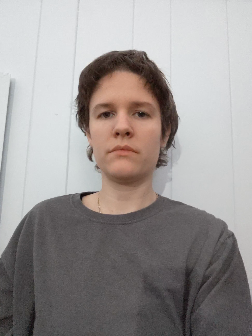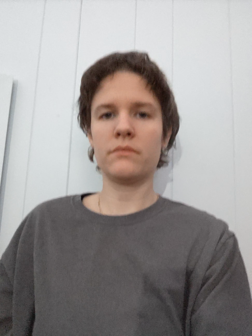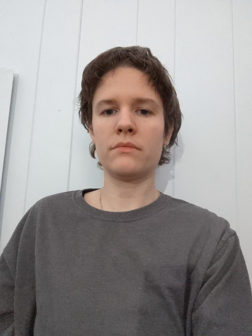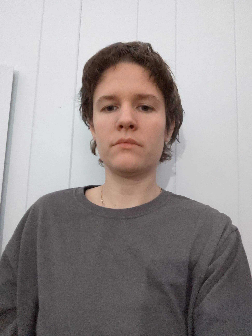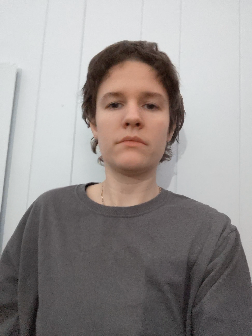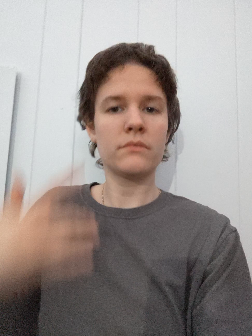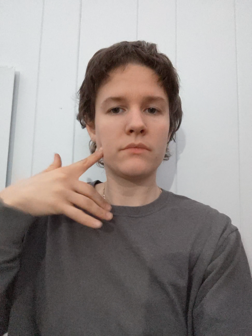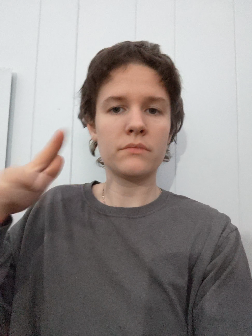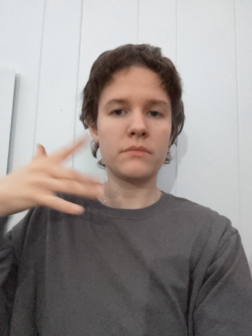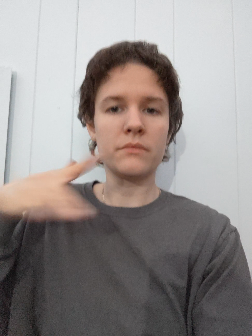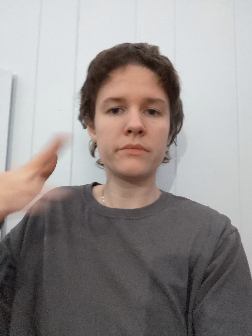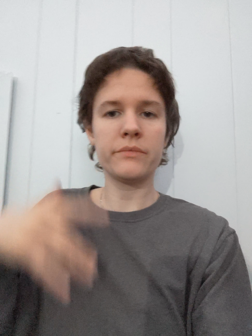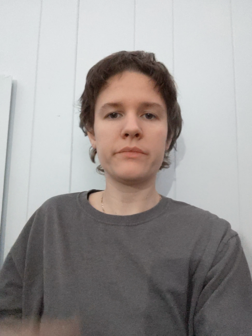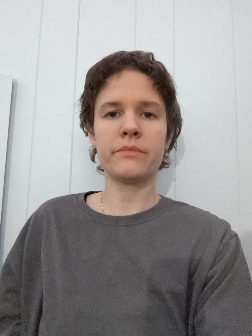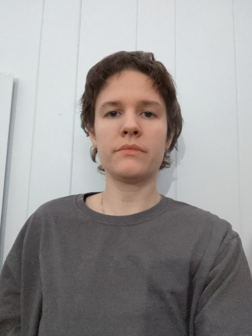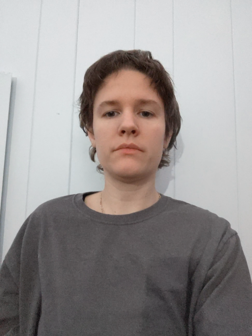noisy